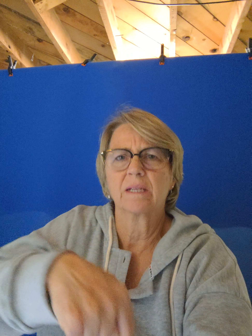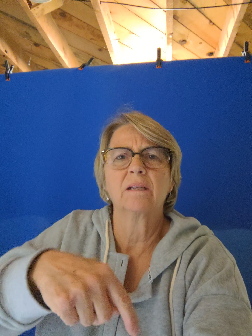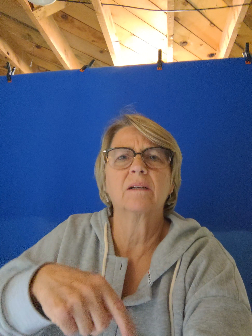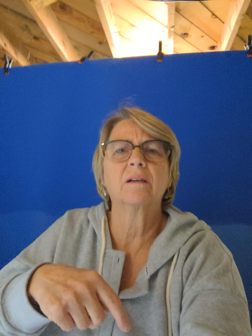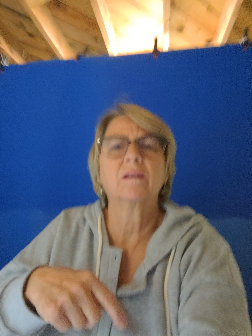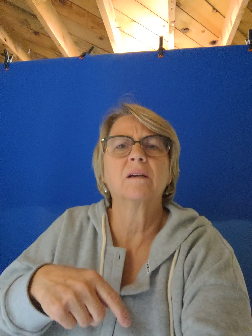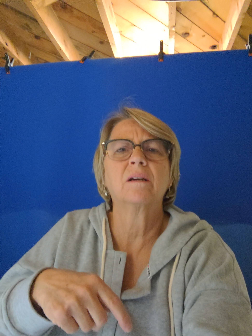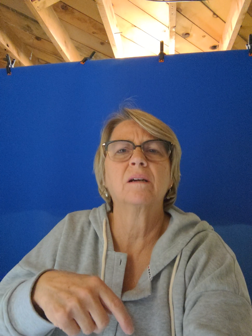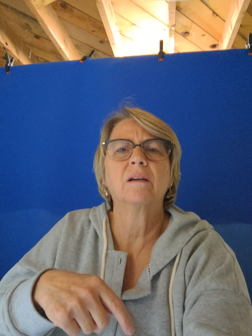feet